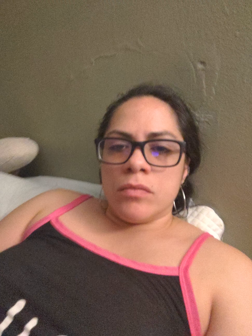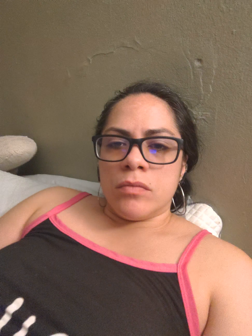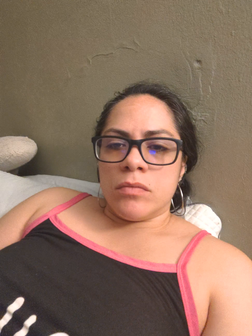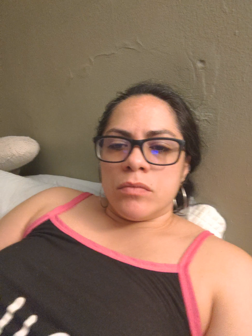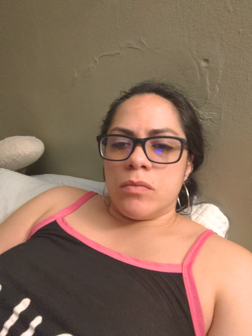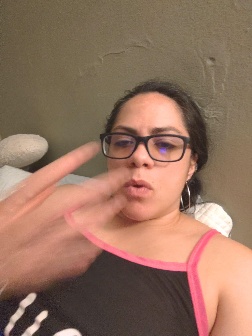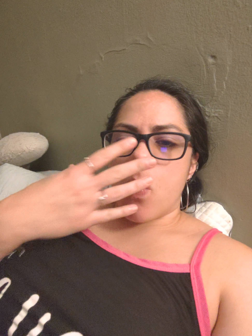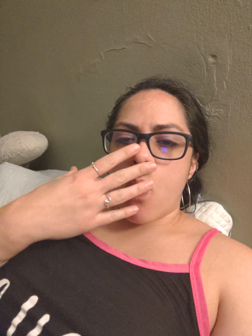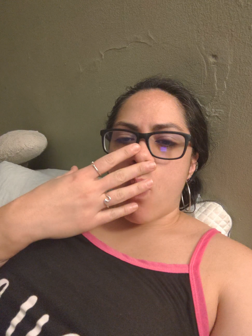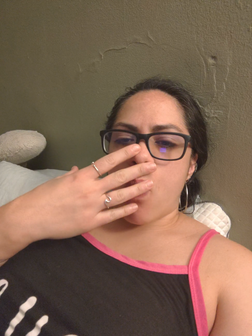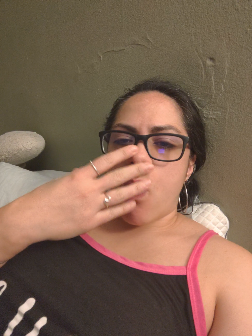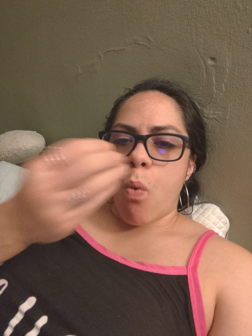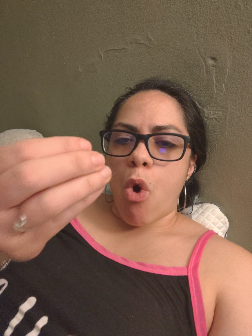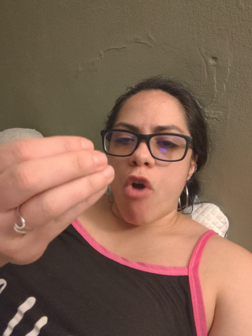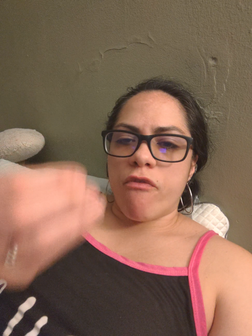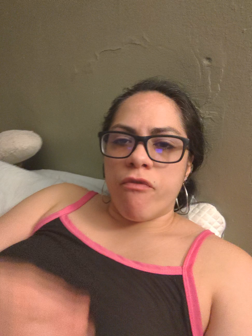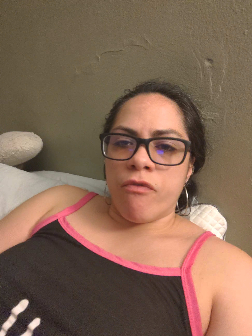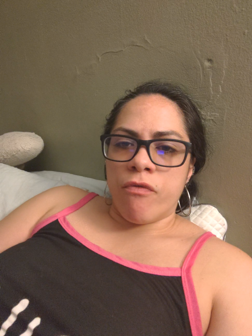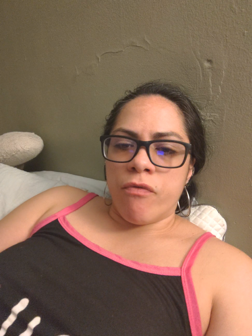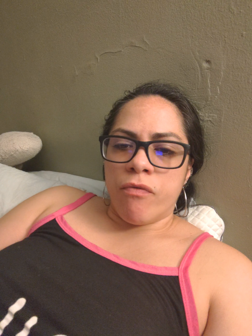wolf